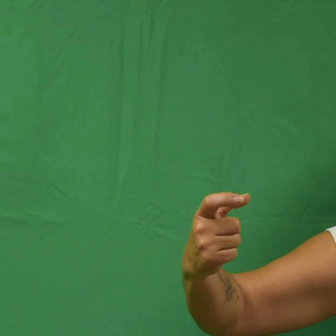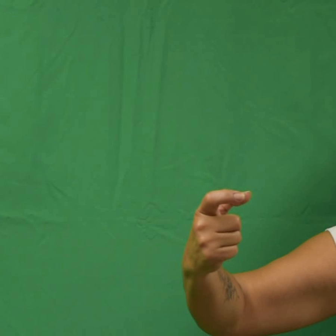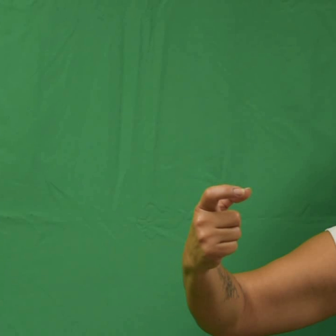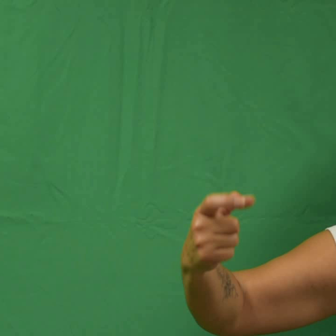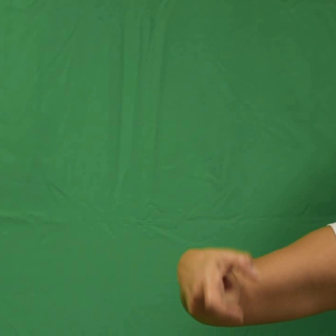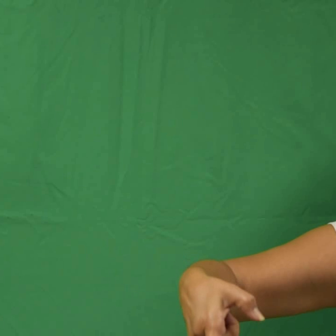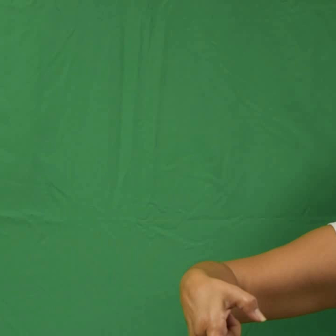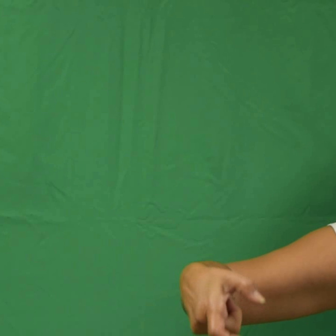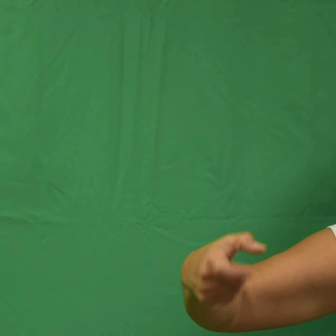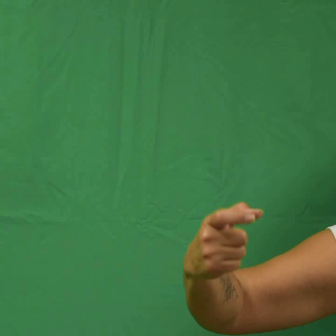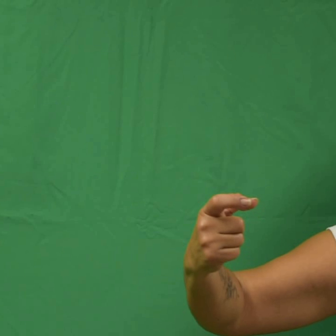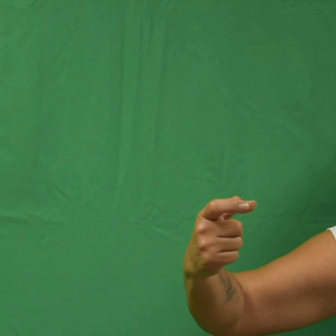Q